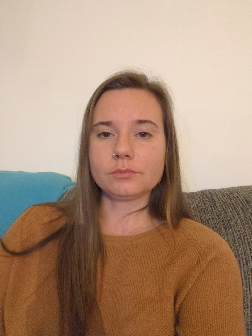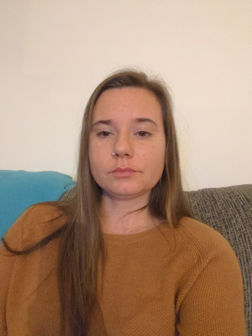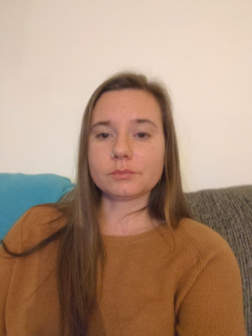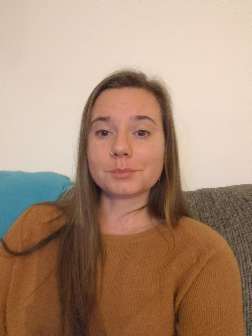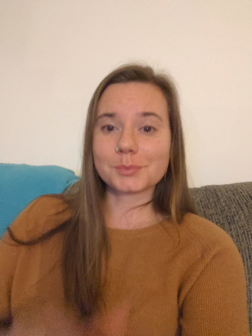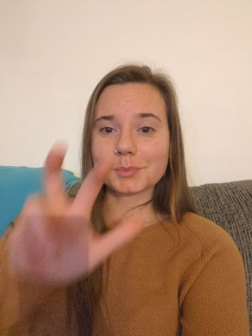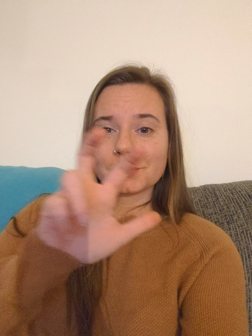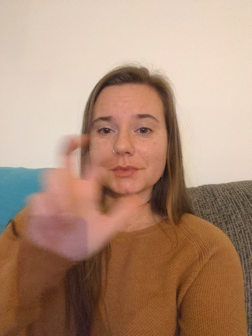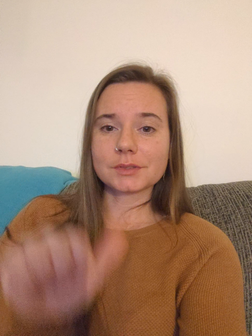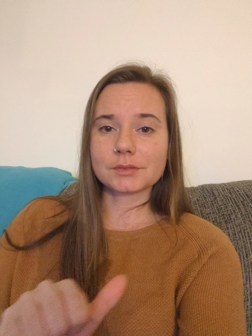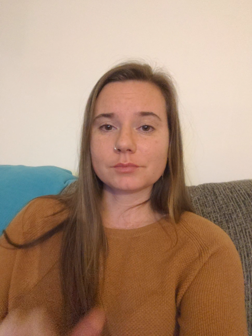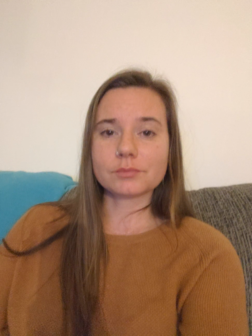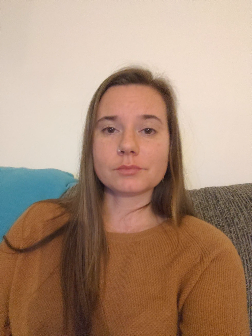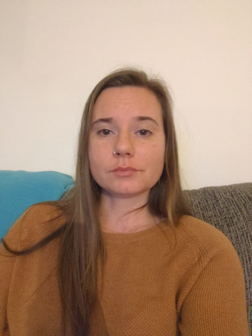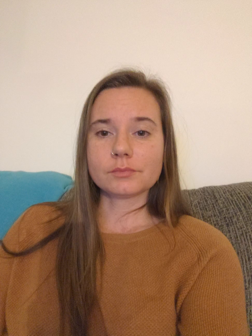pizza